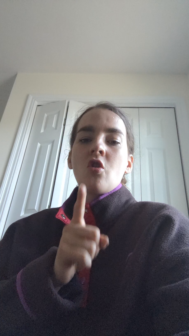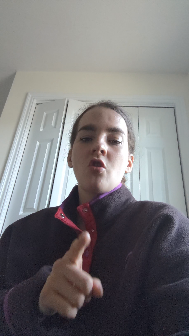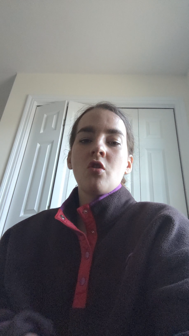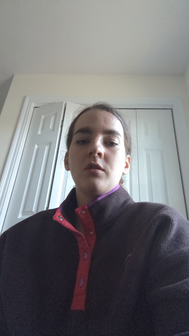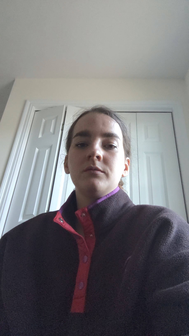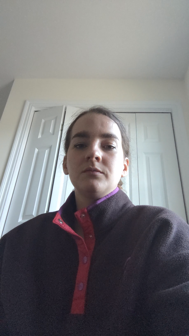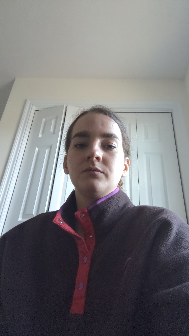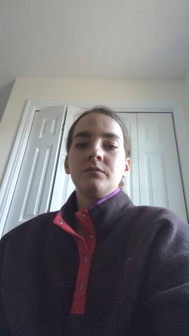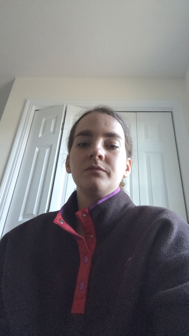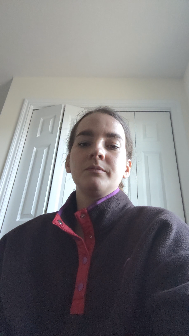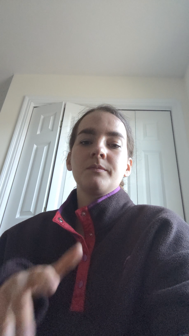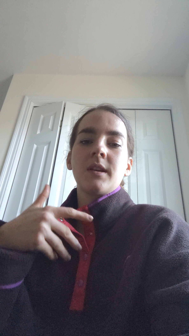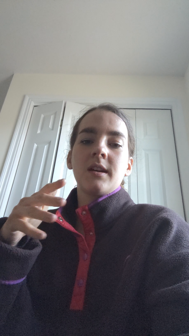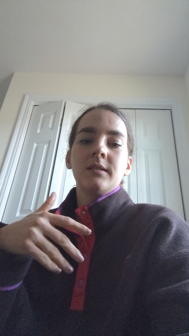pants